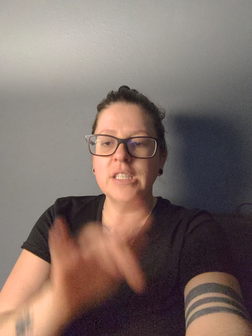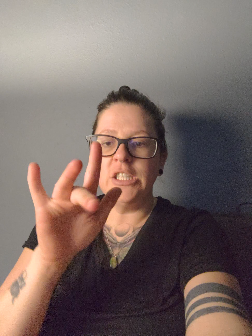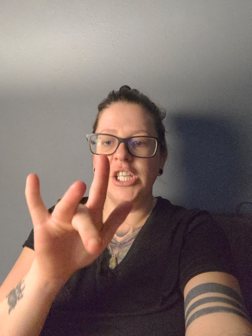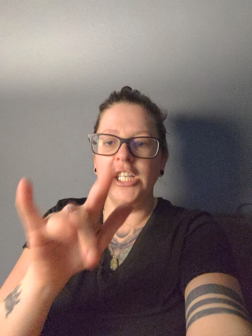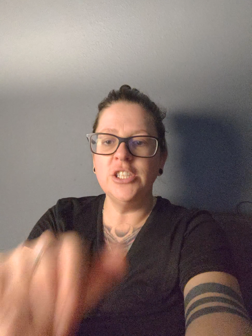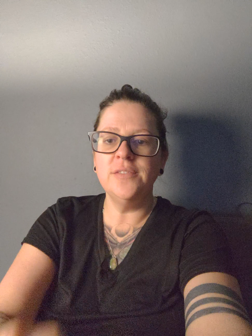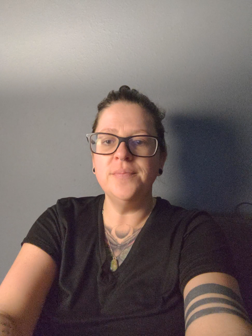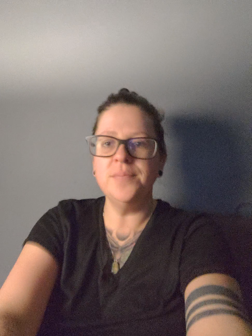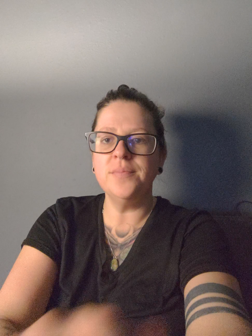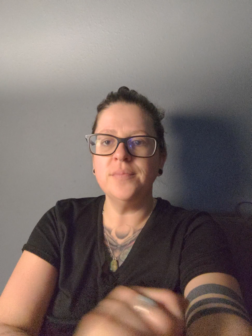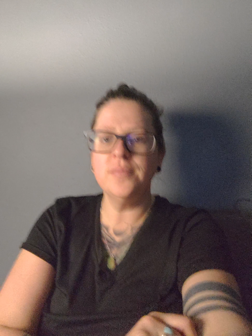touch